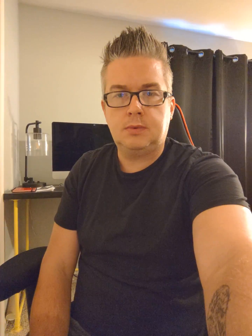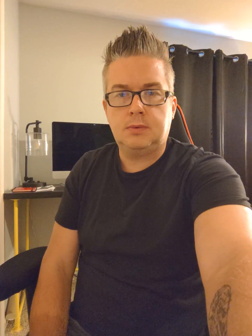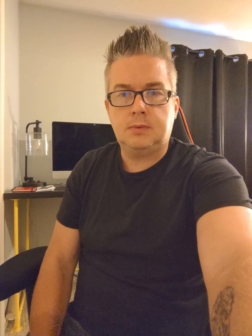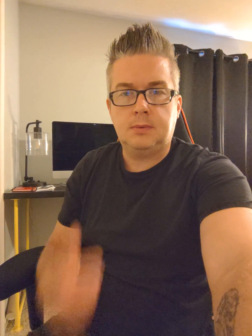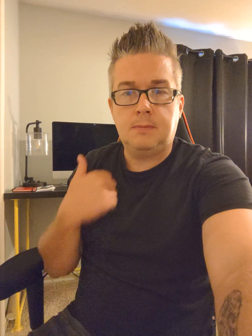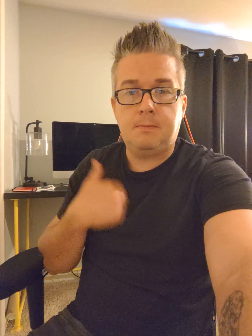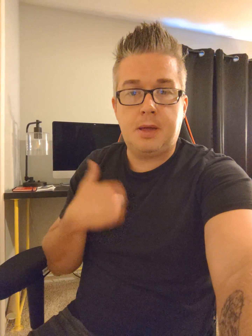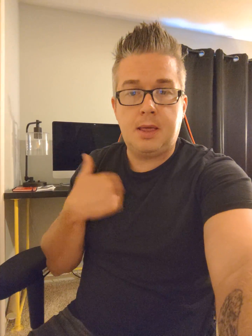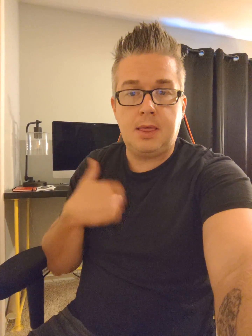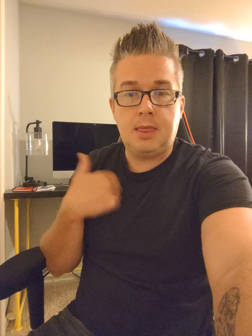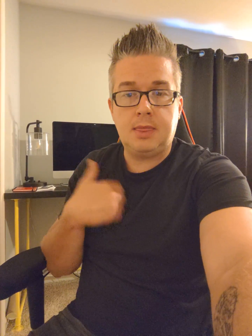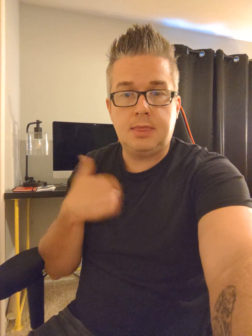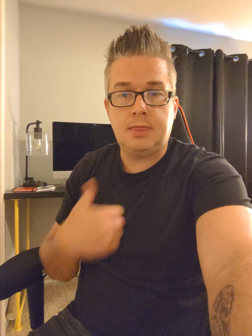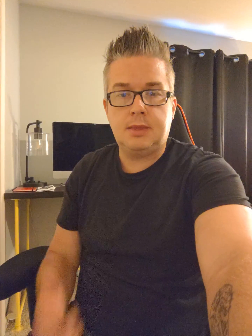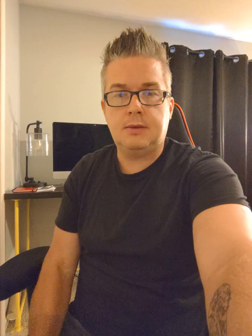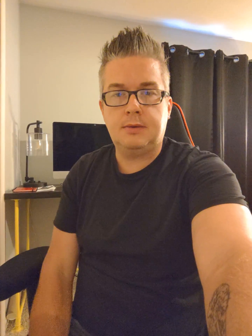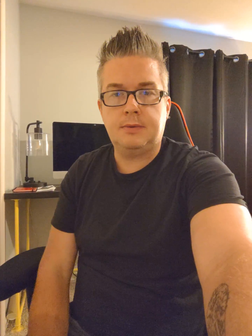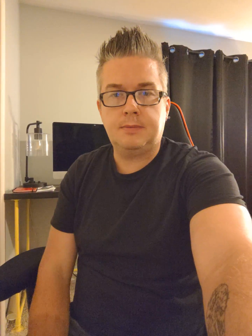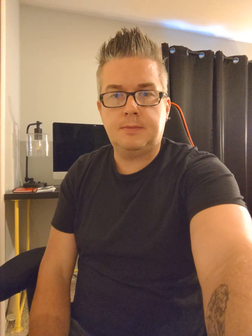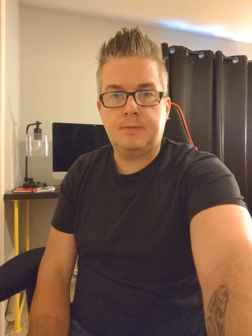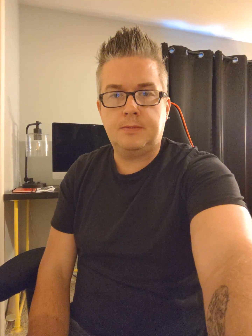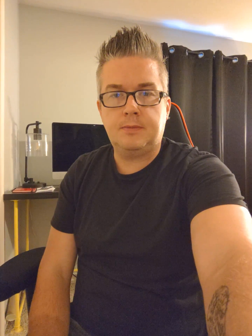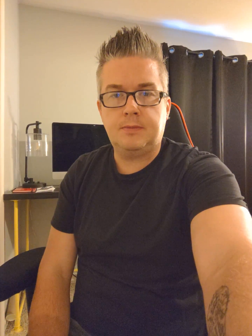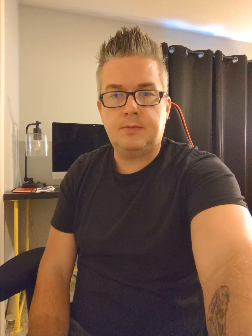bathtub